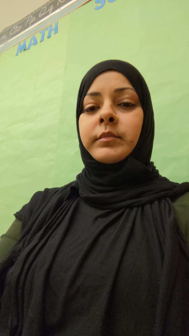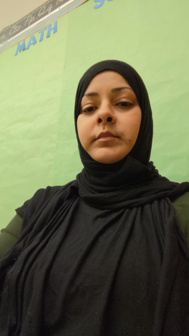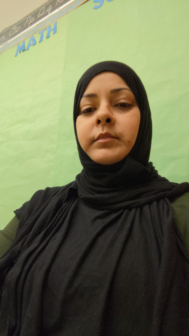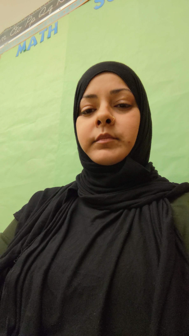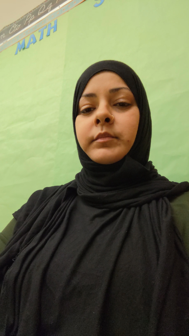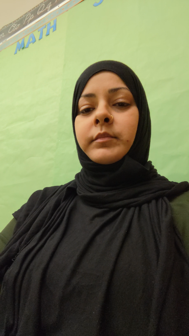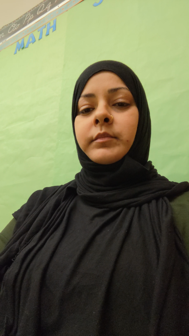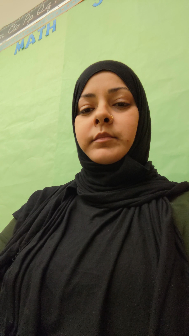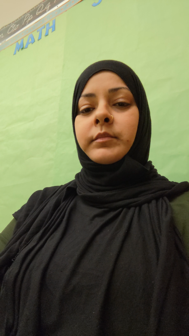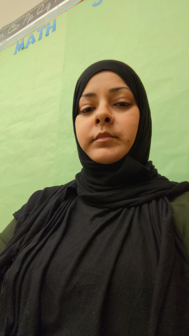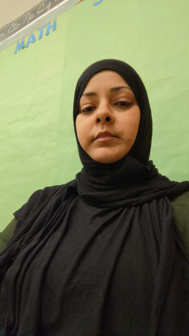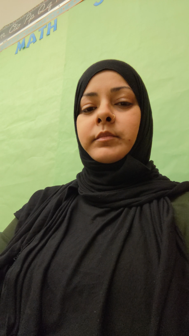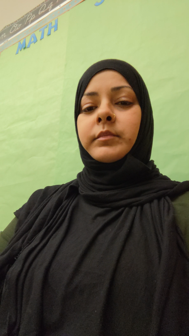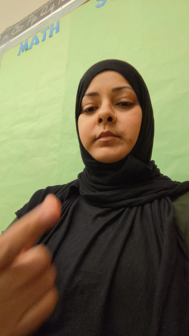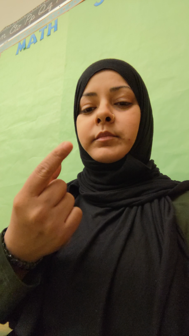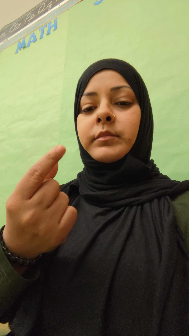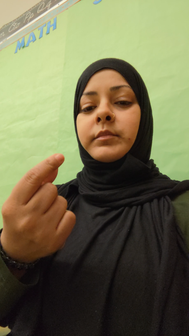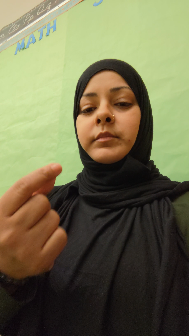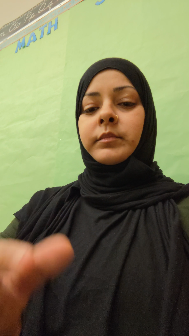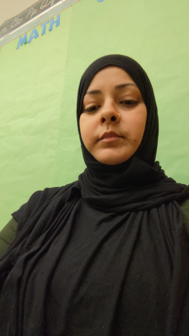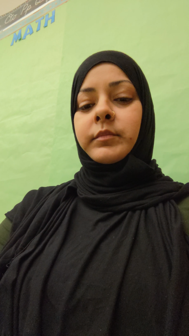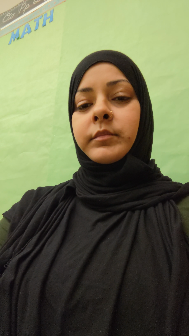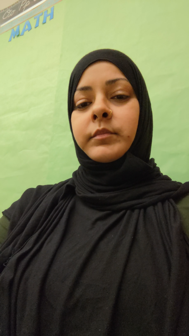do